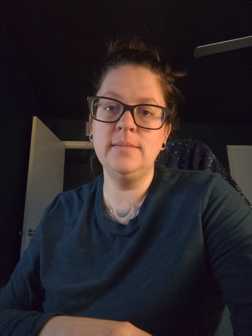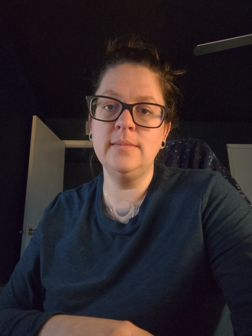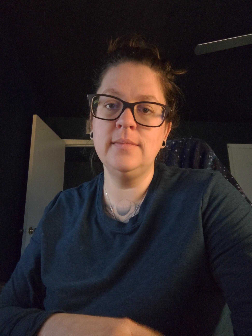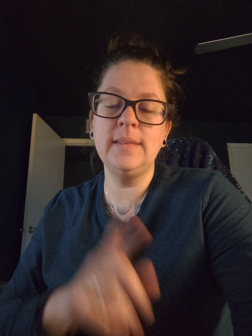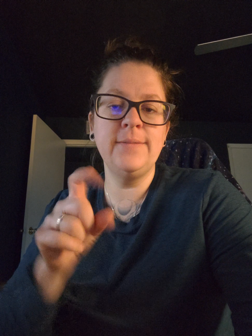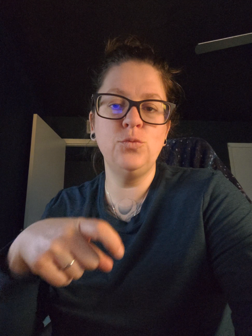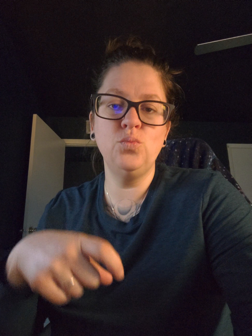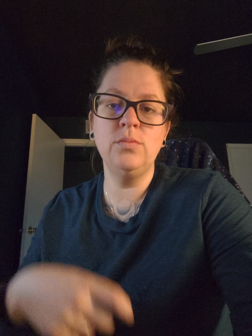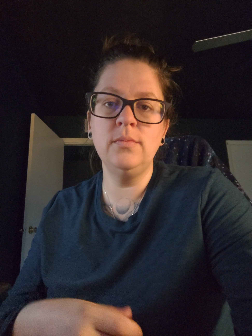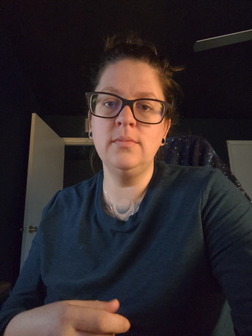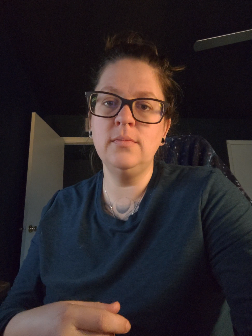have to